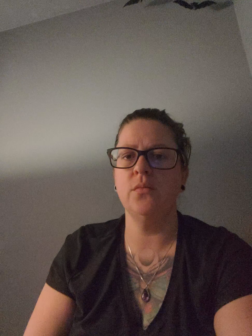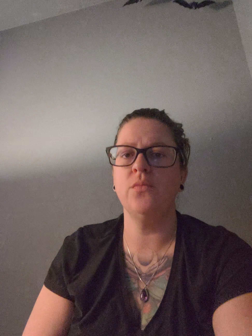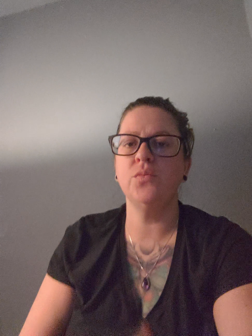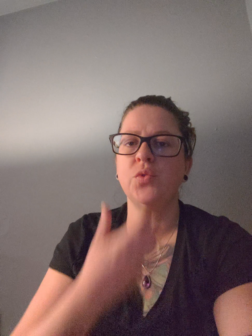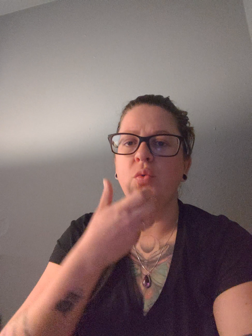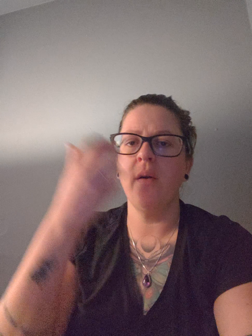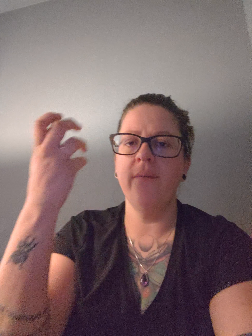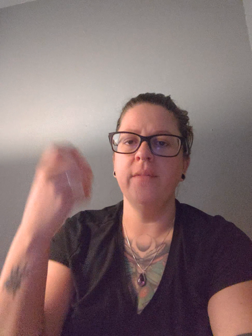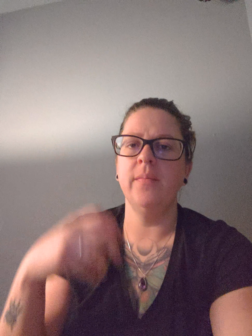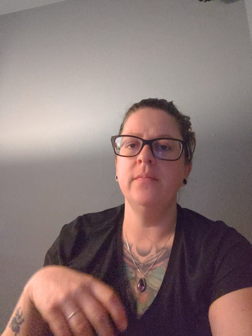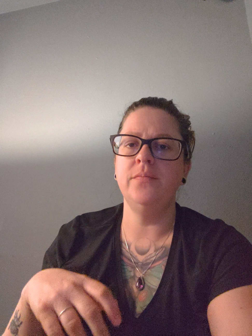giraffe